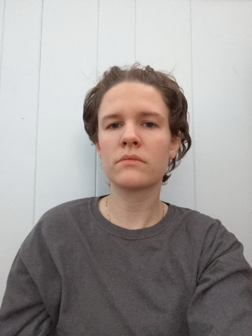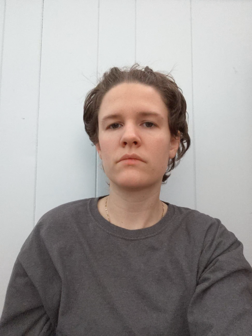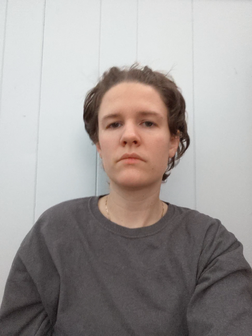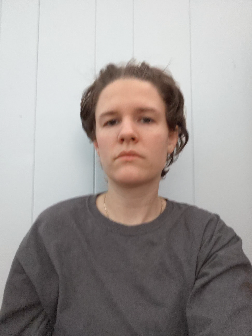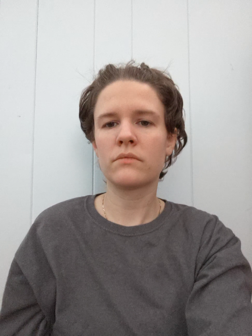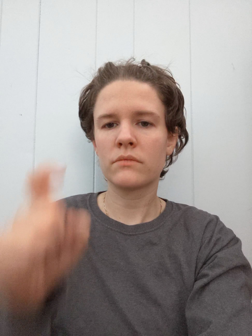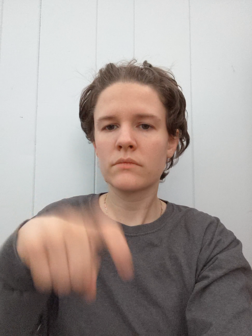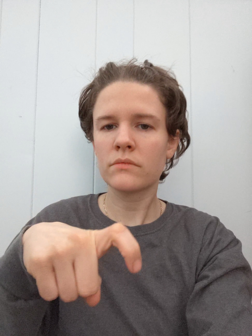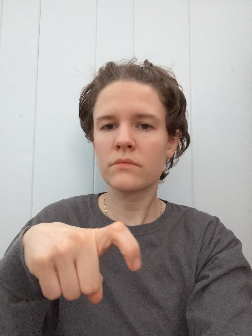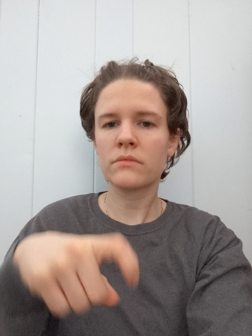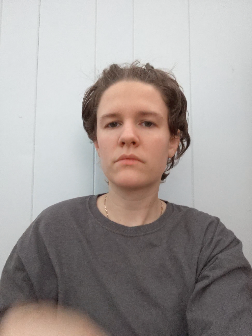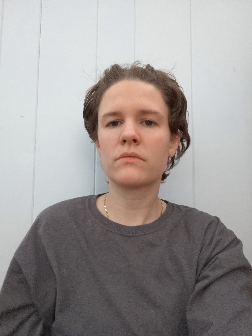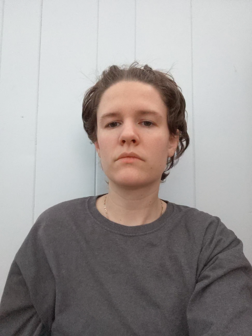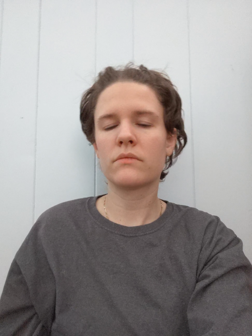time